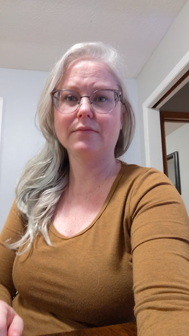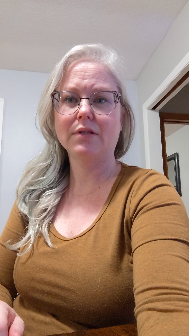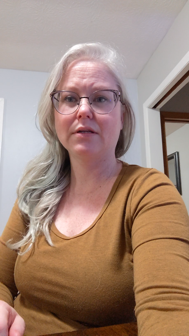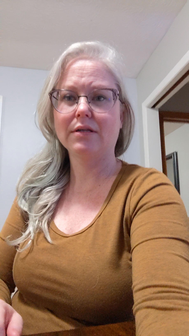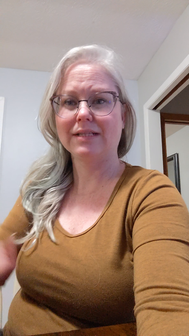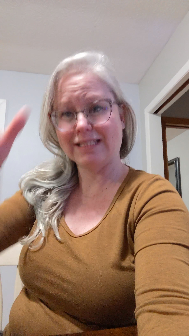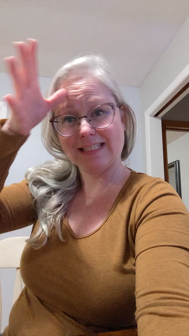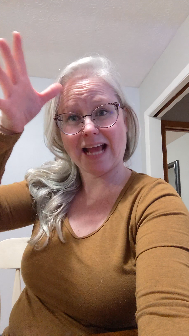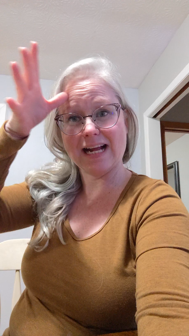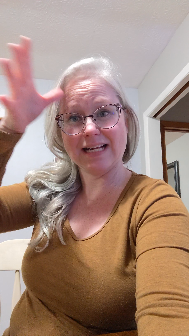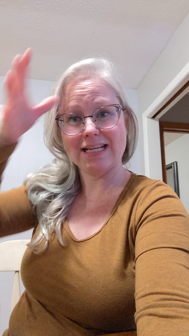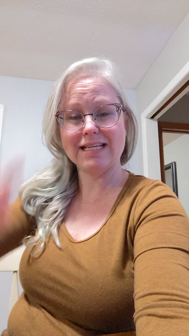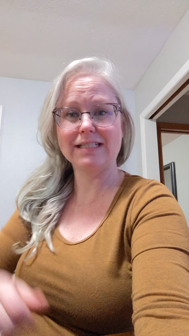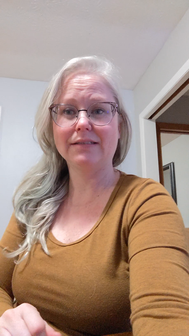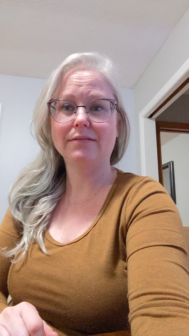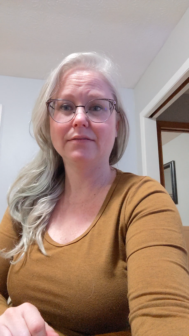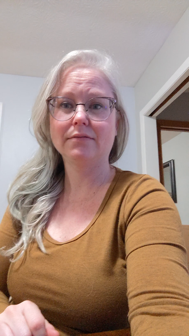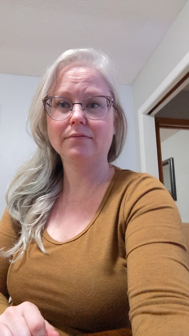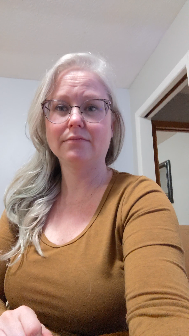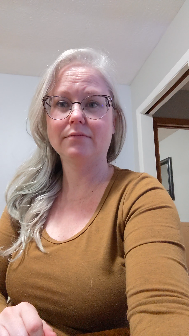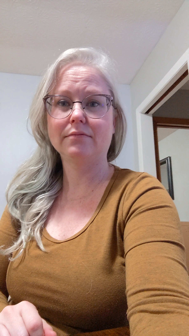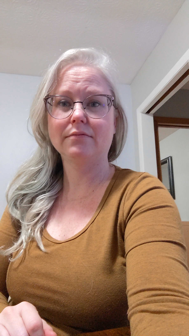daddy